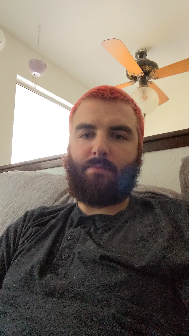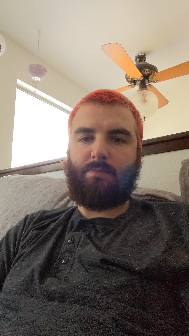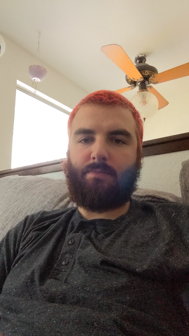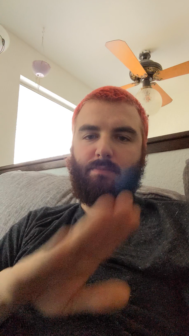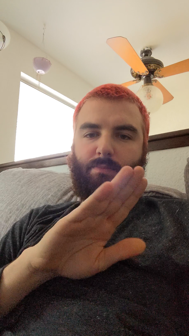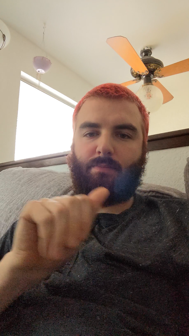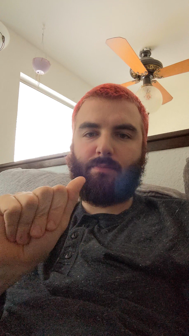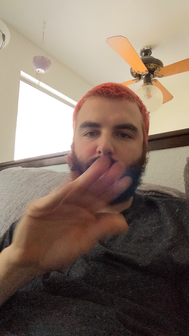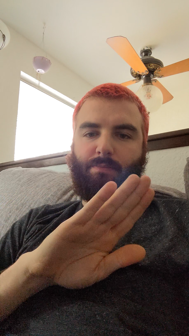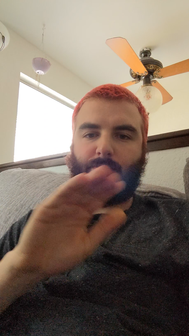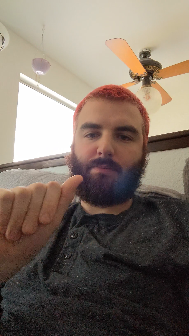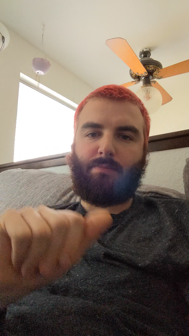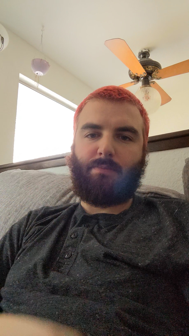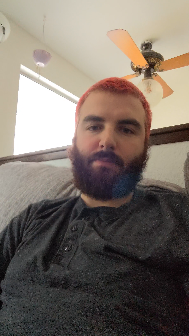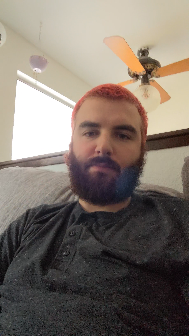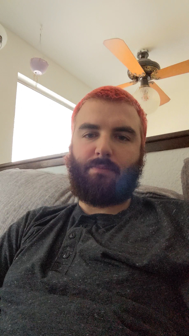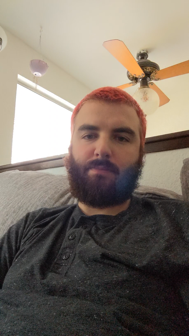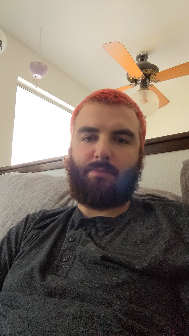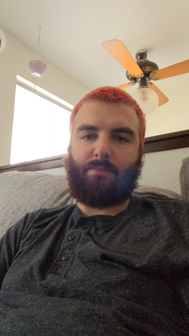baa baa